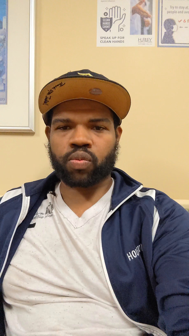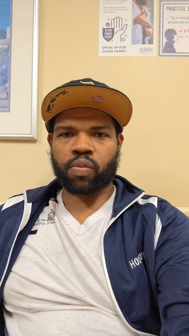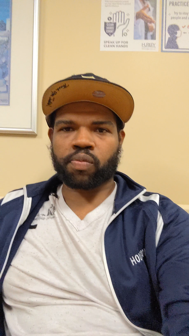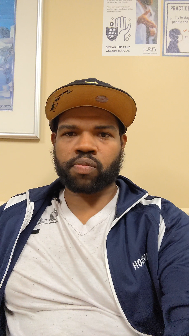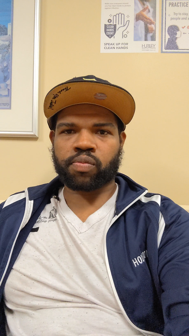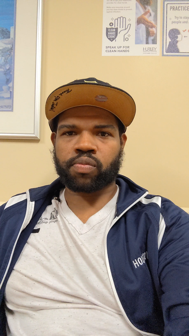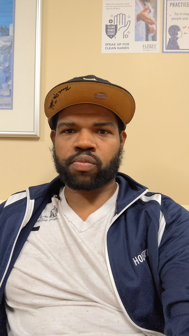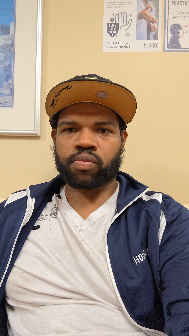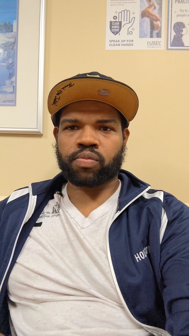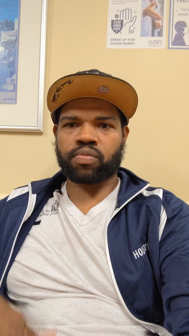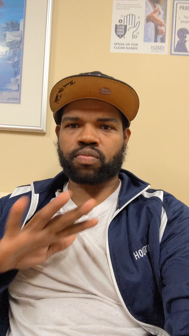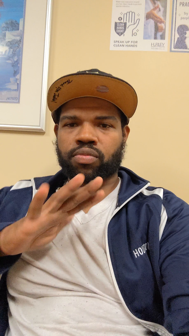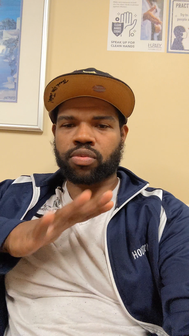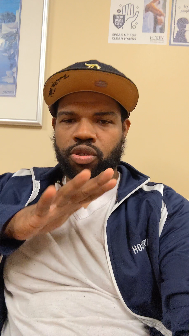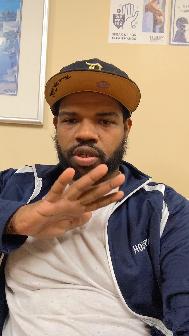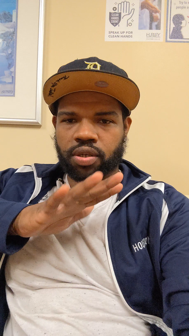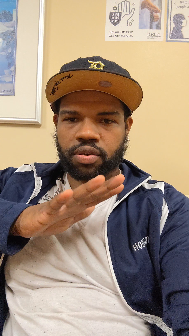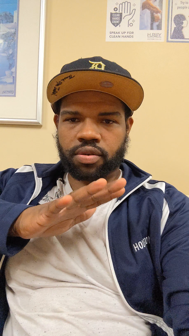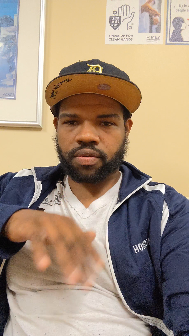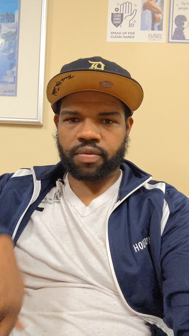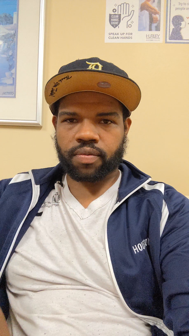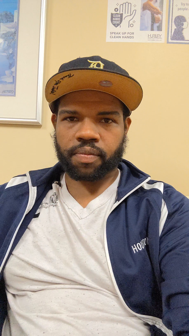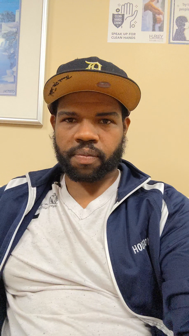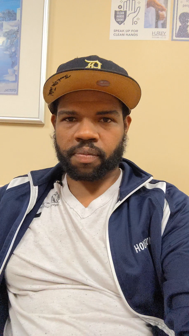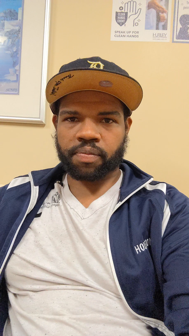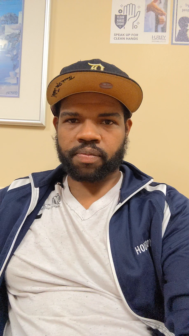cheese